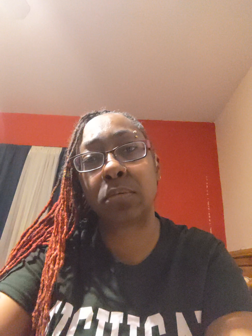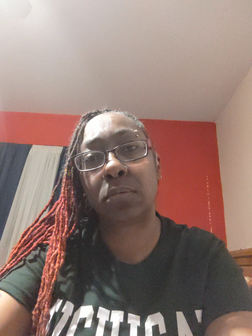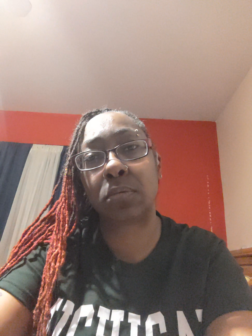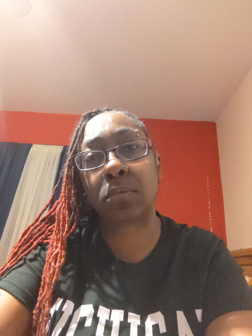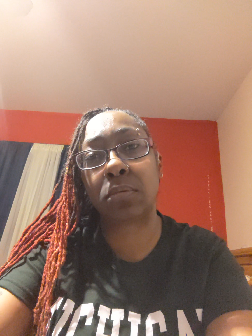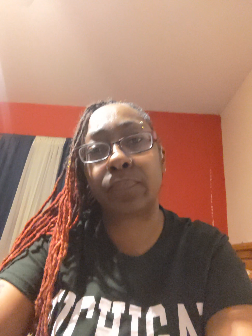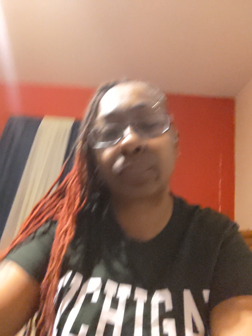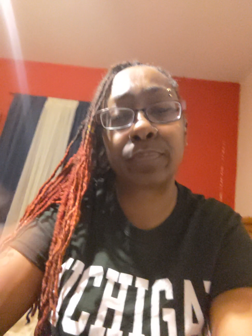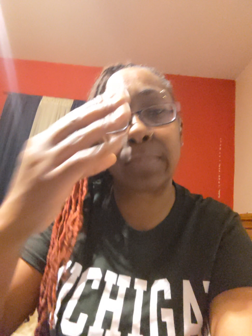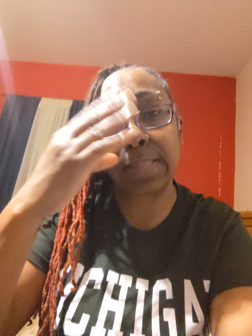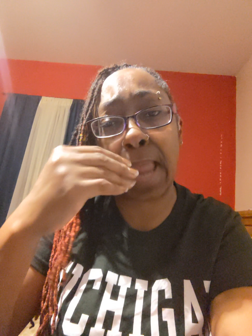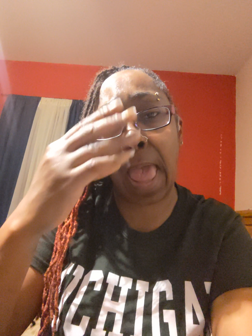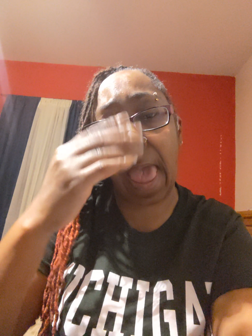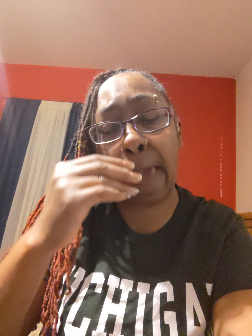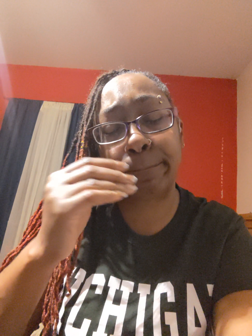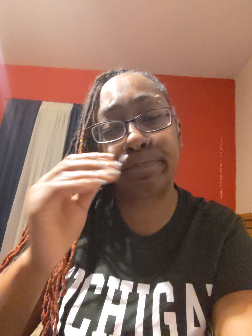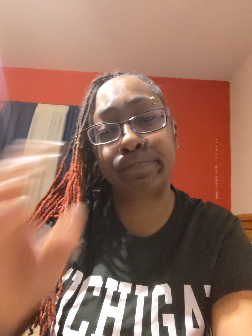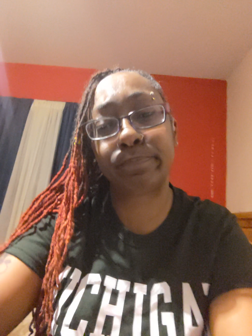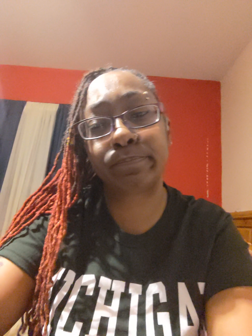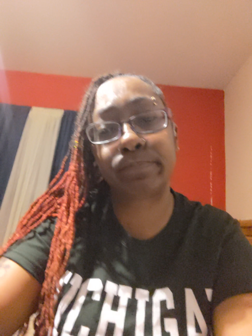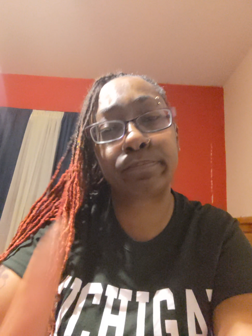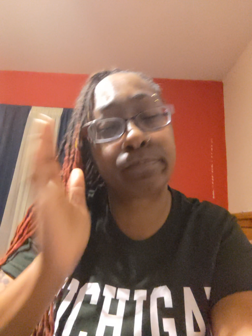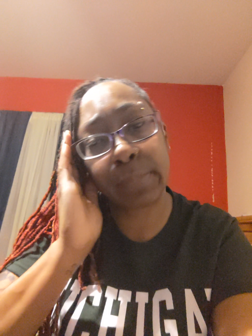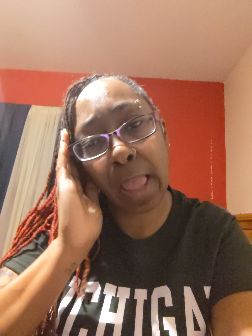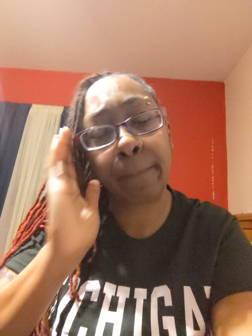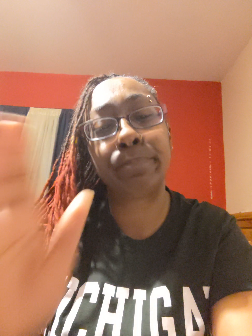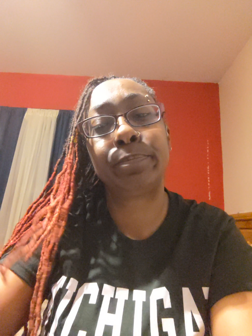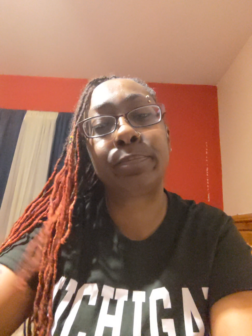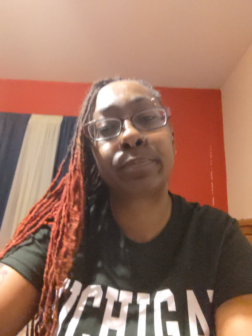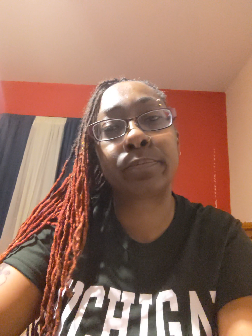nap